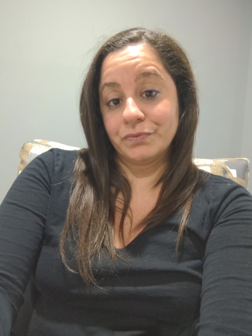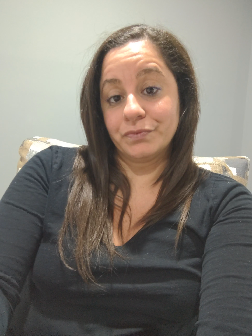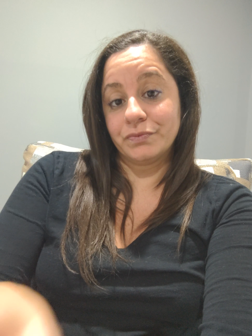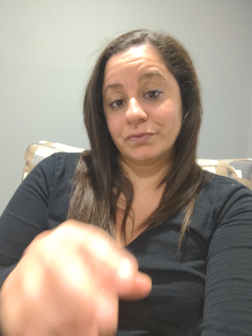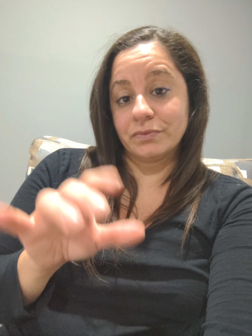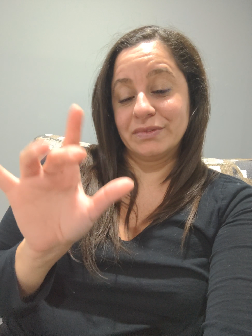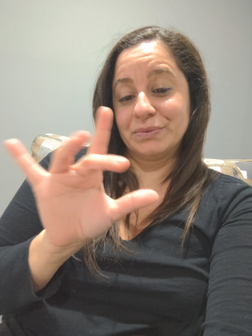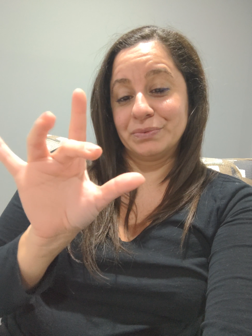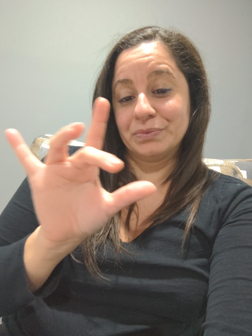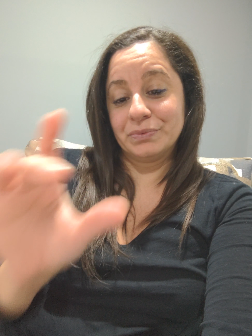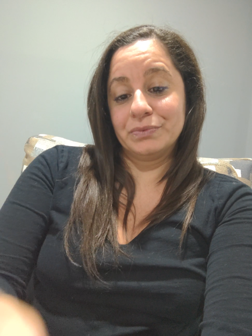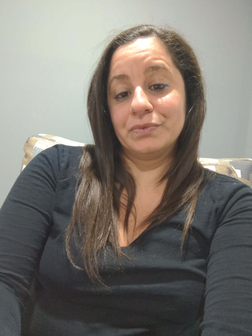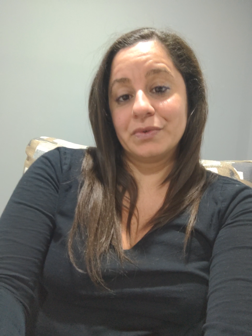yucky